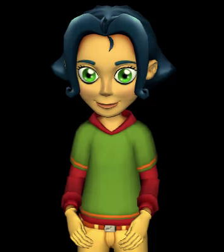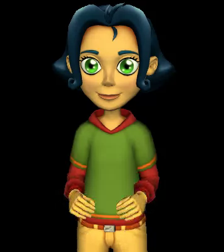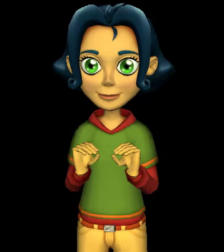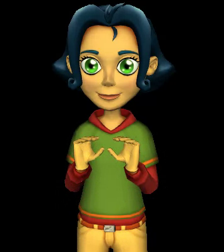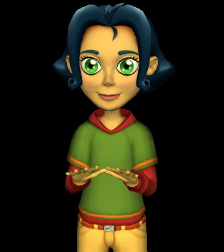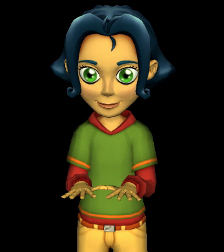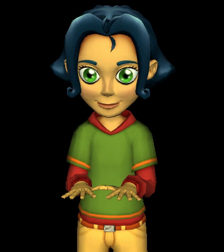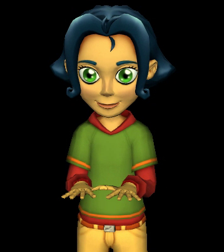يتخلى